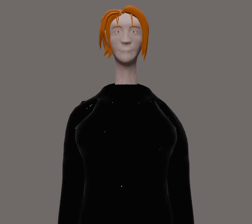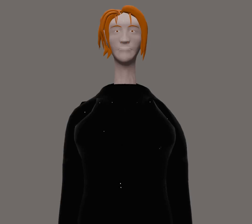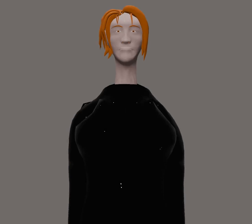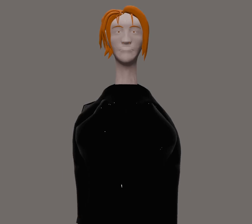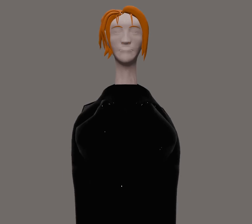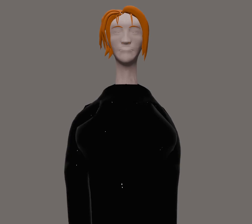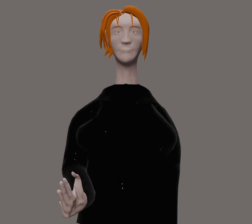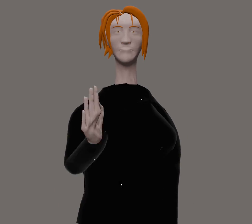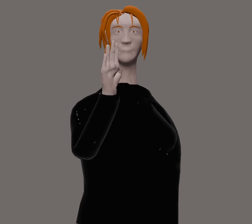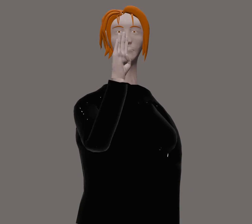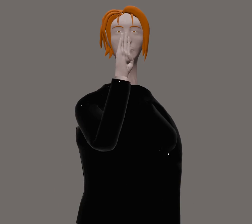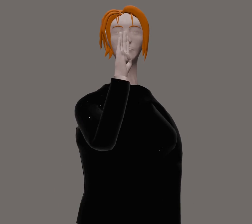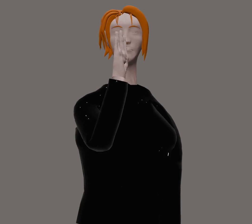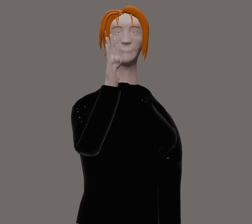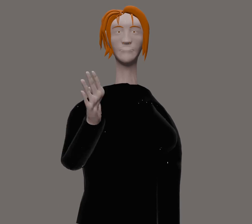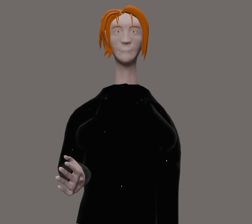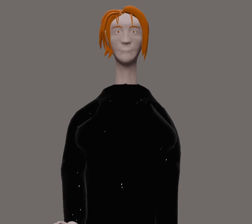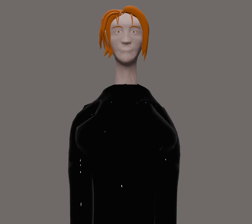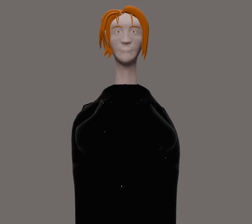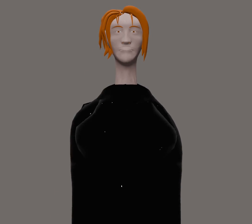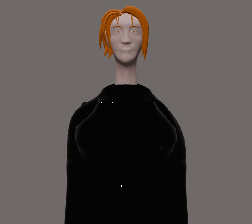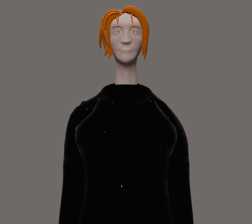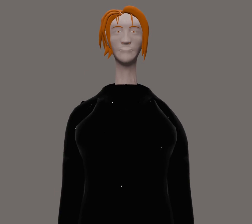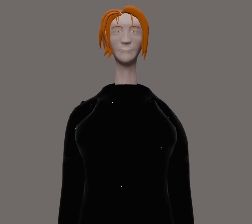Bitch